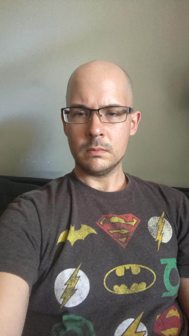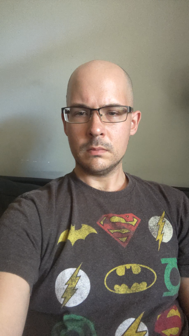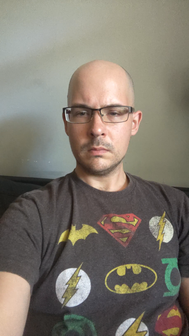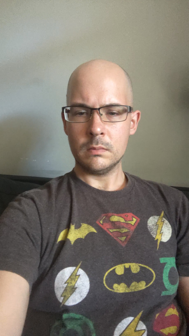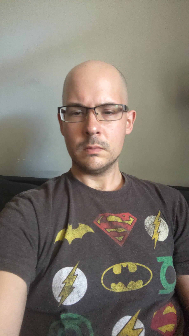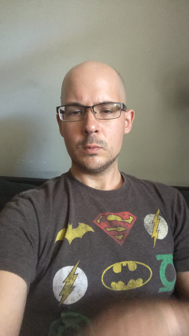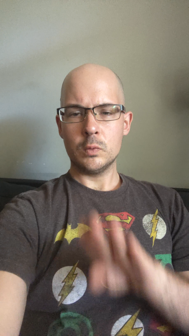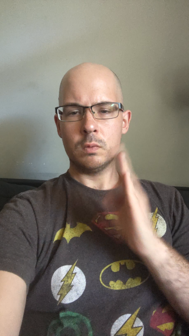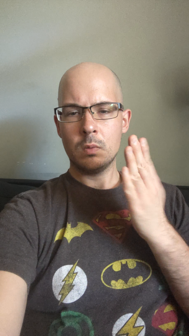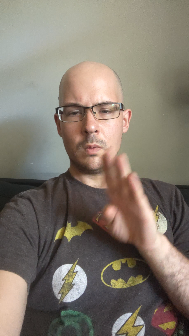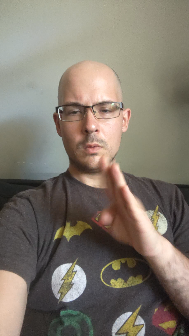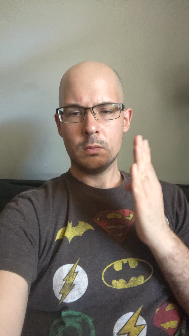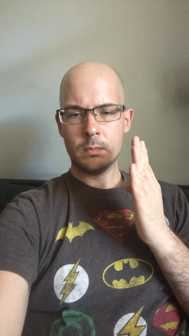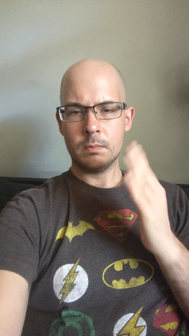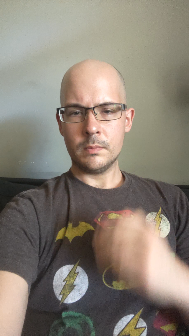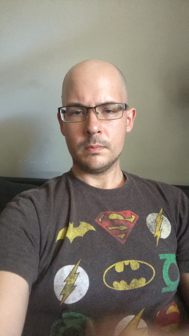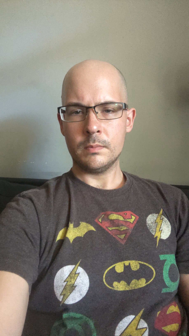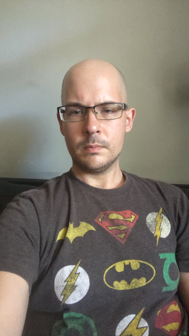door